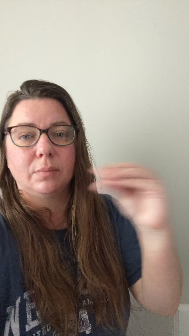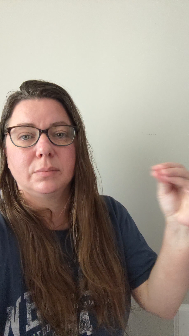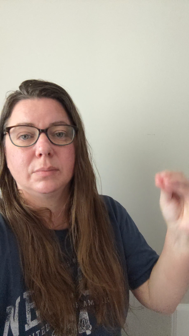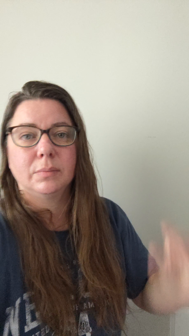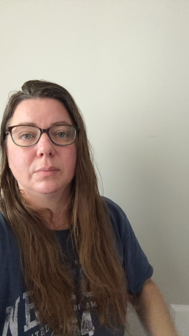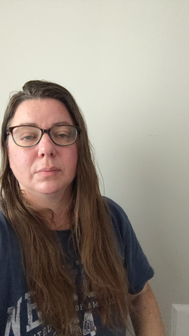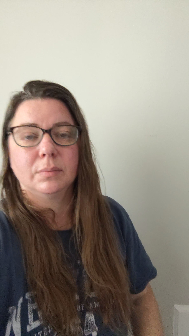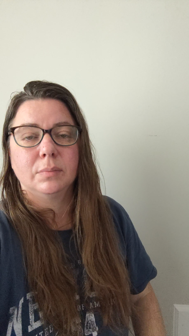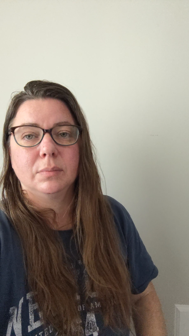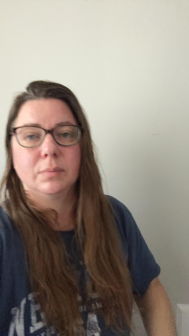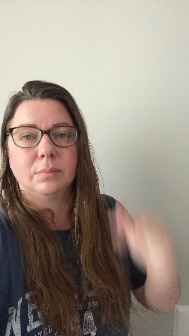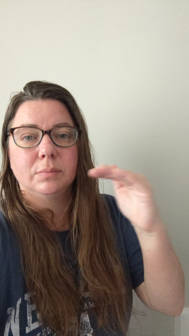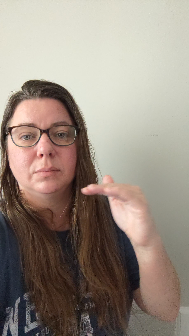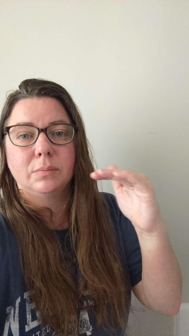little